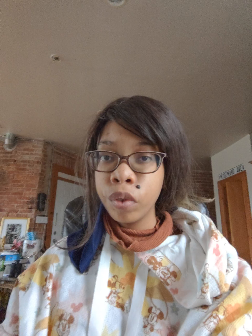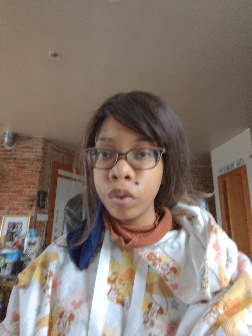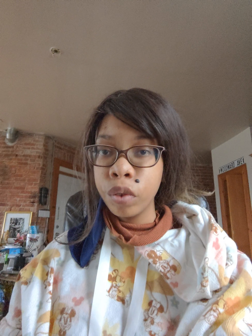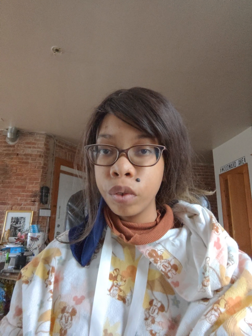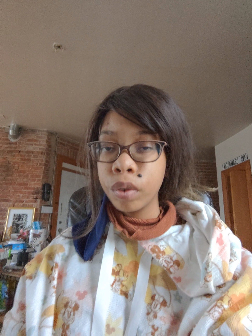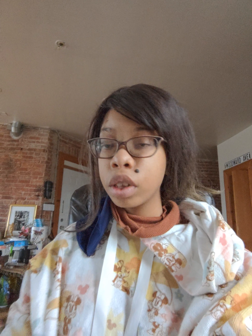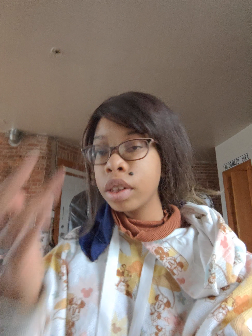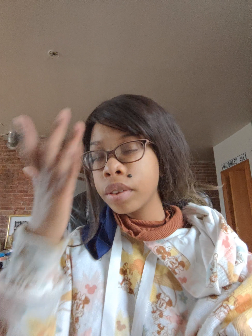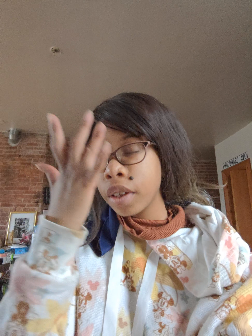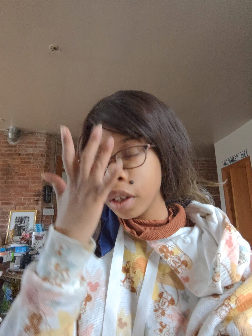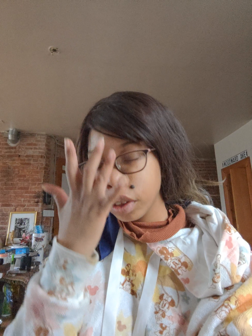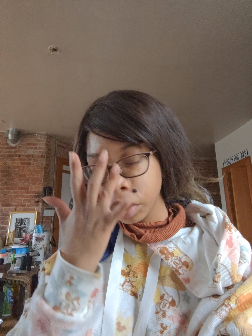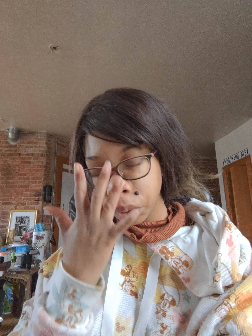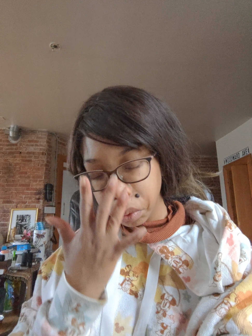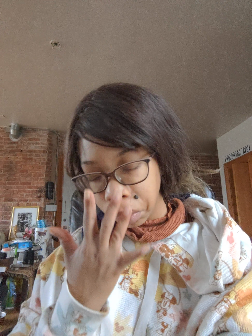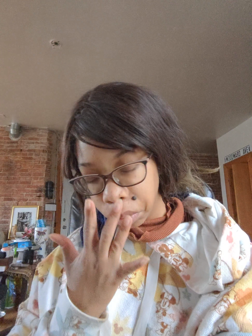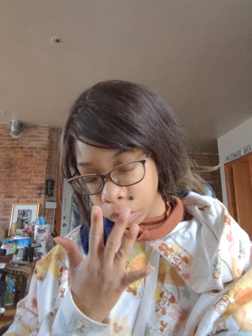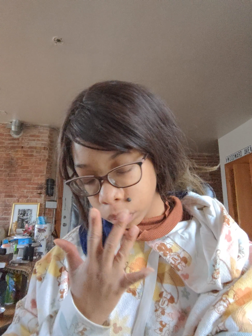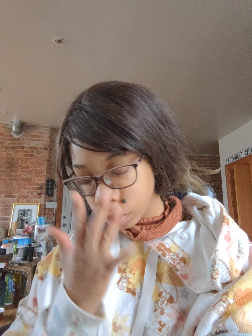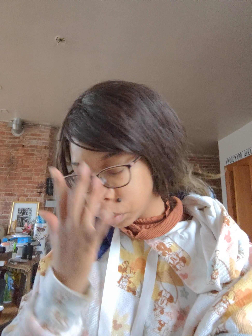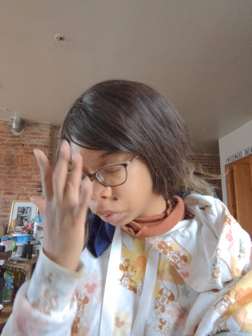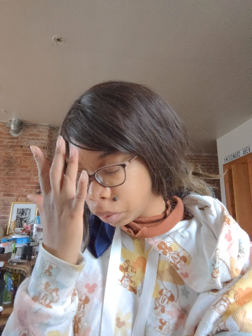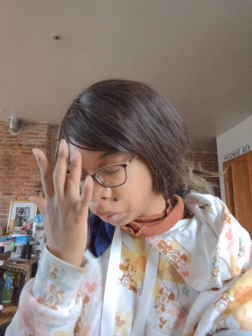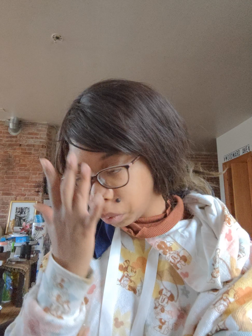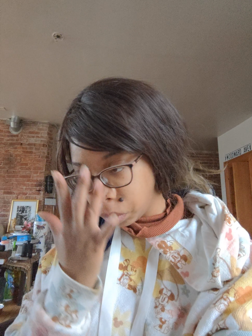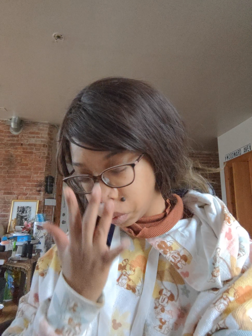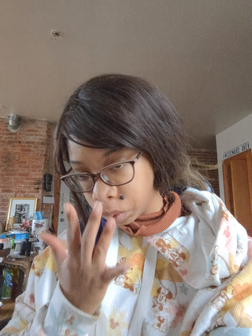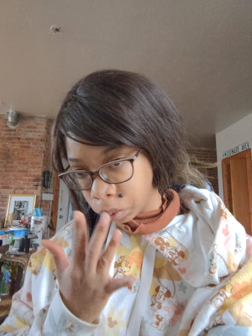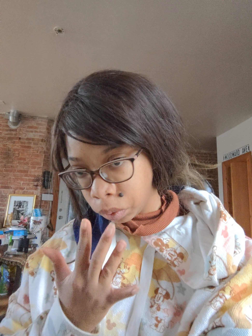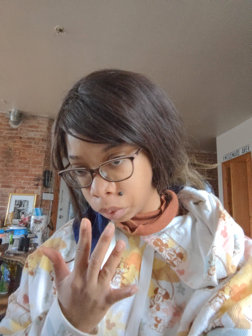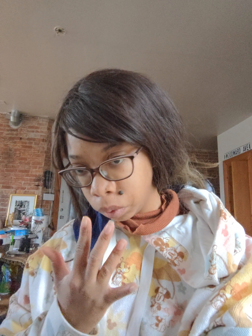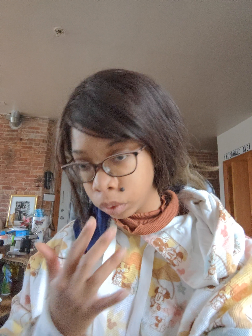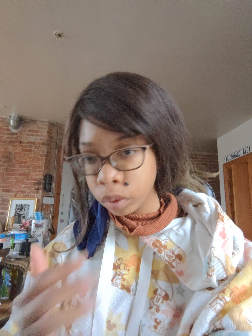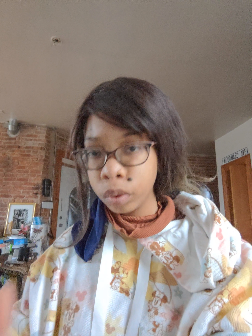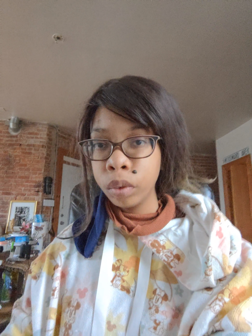sad